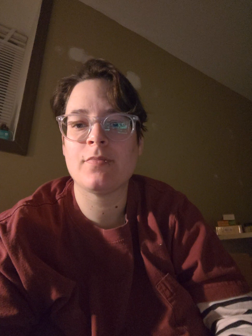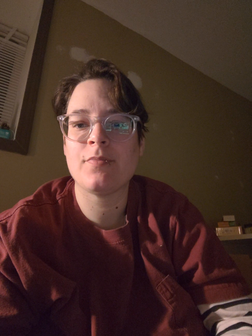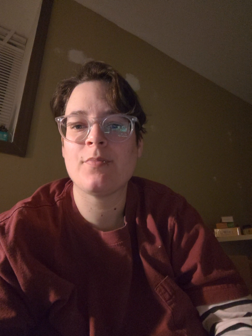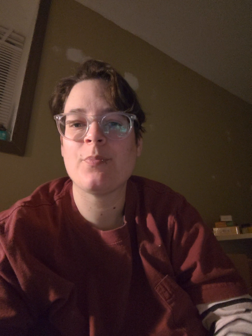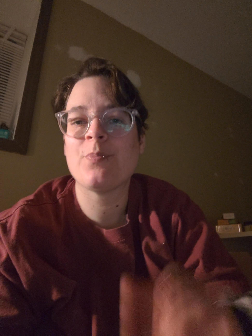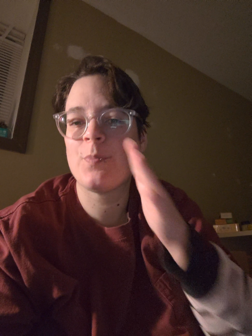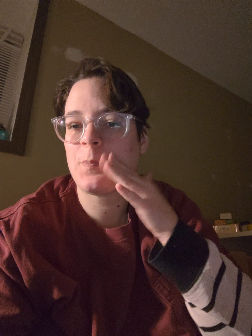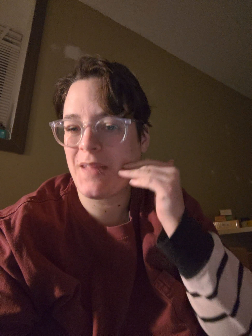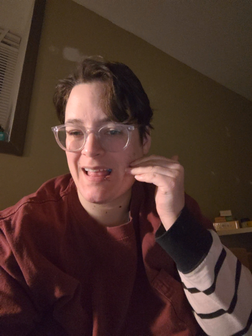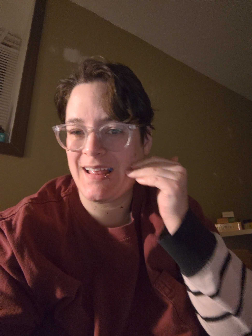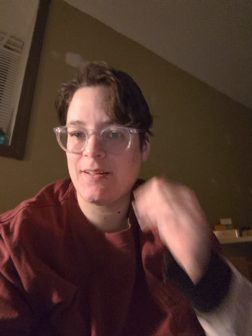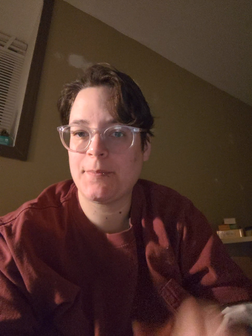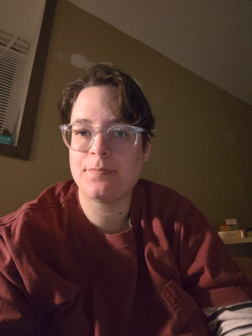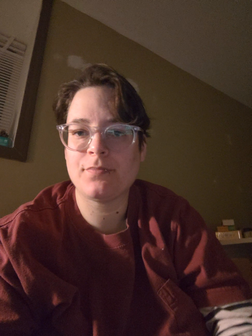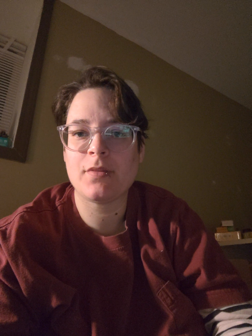smile